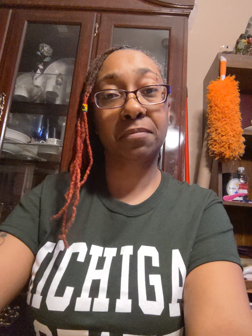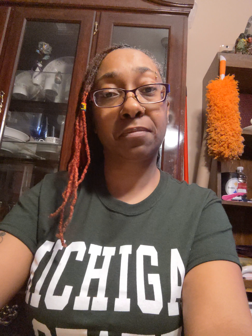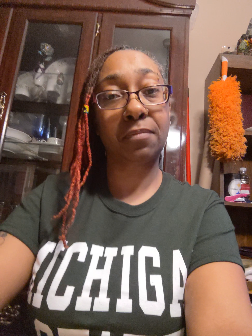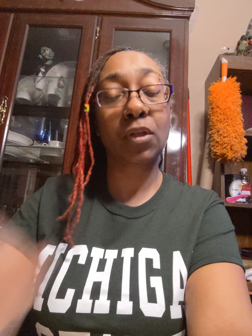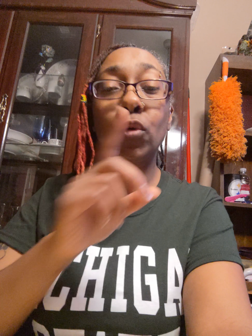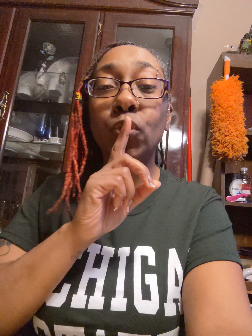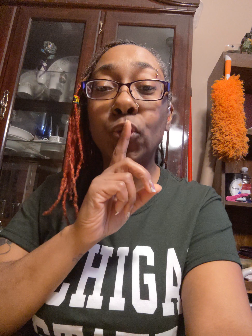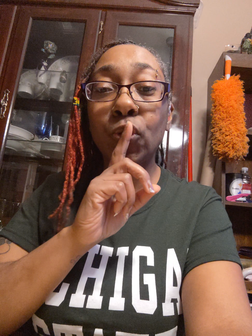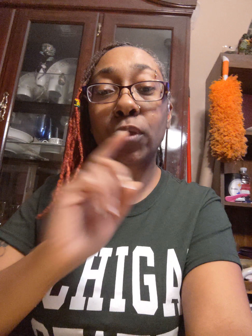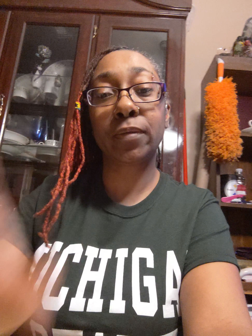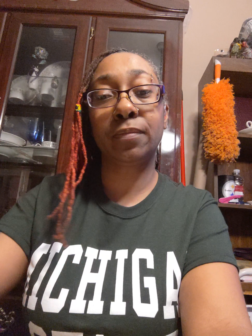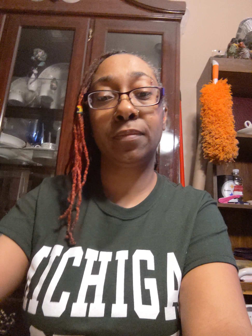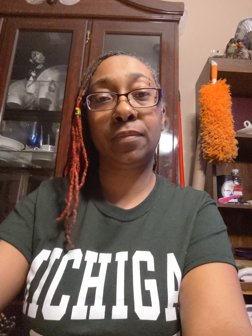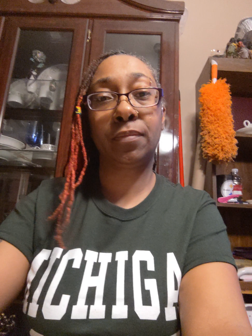shhh